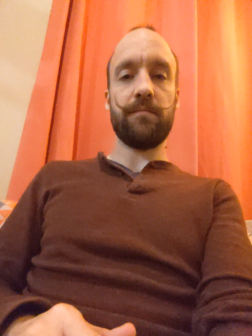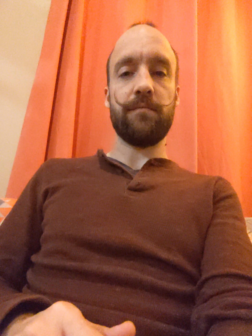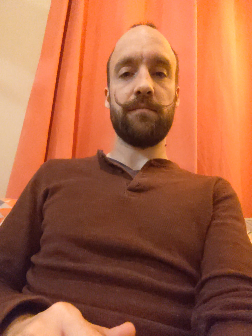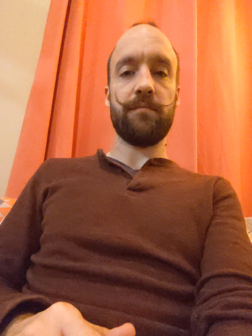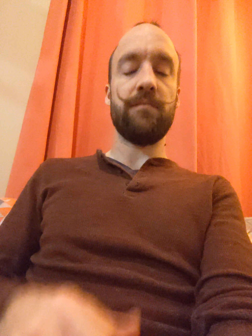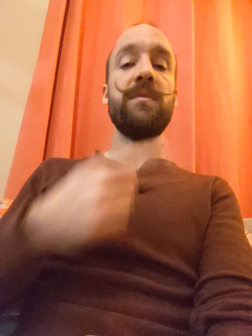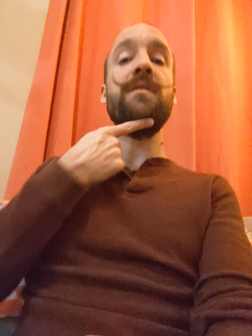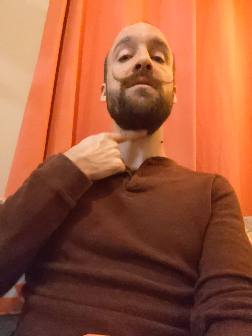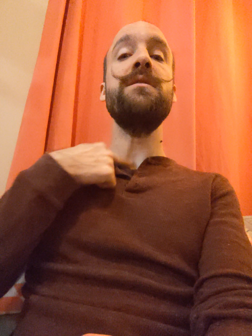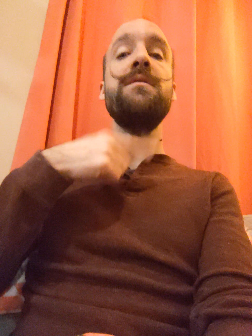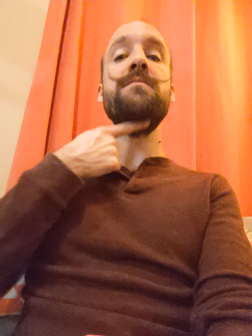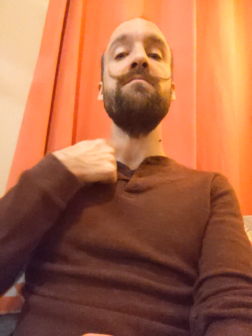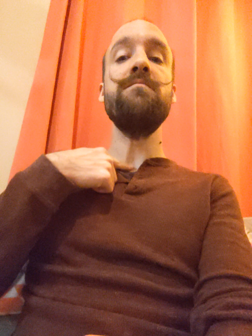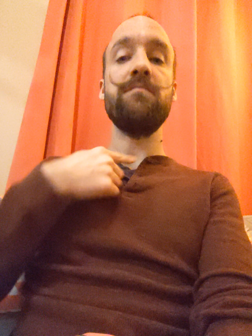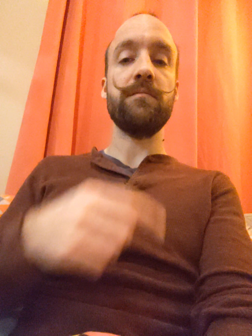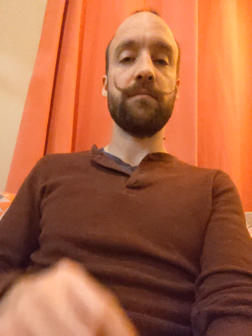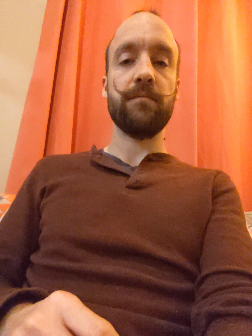thirsty